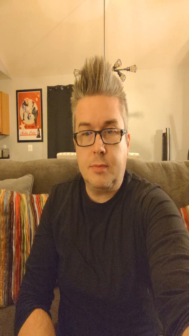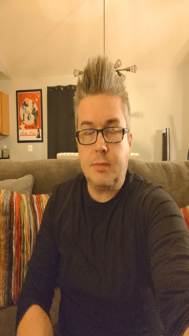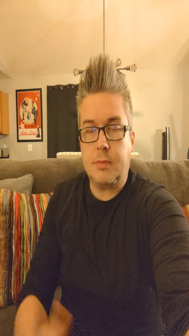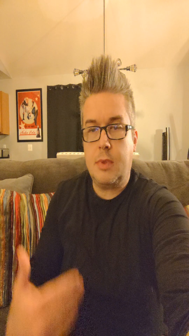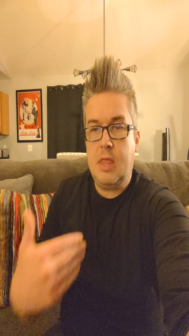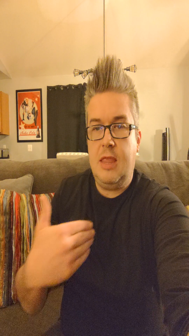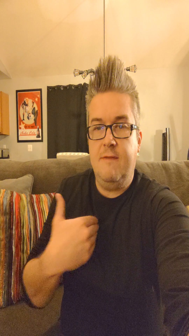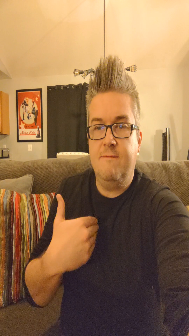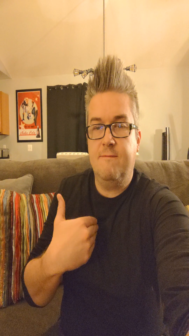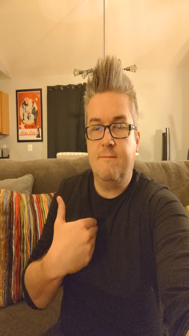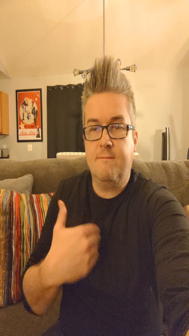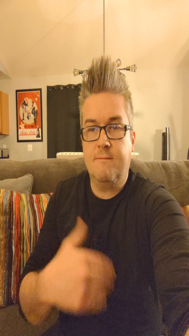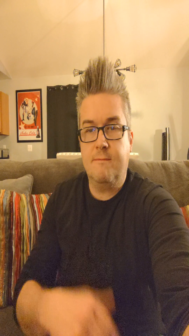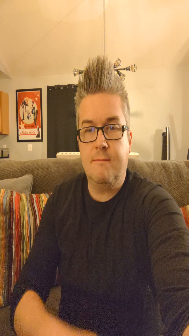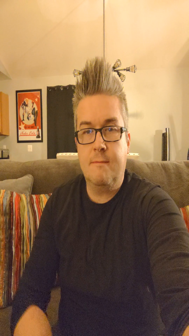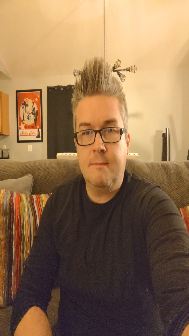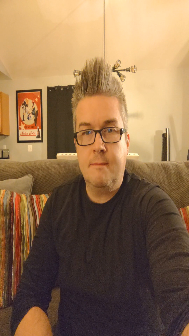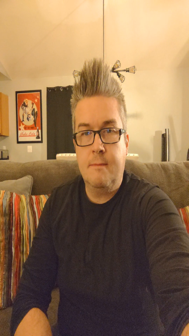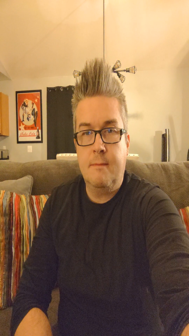have